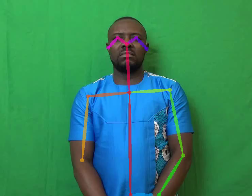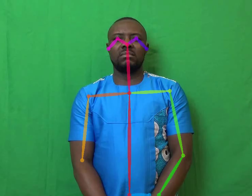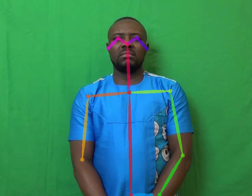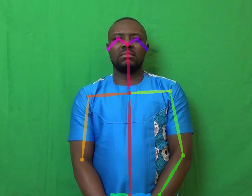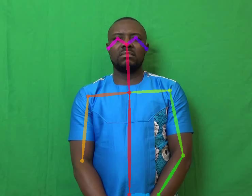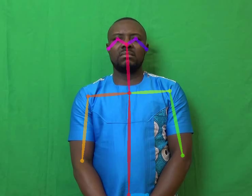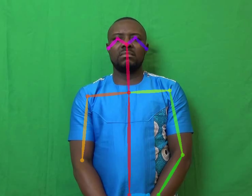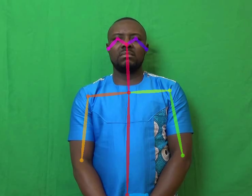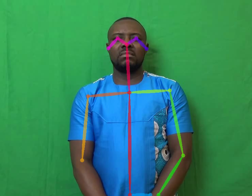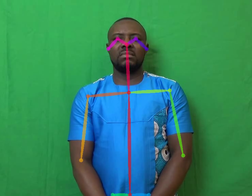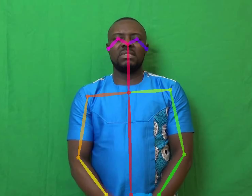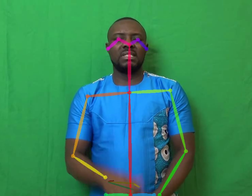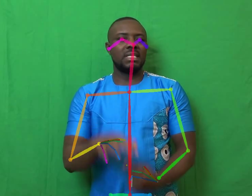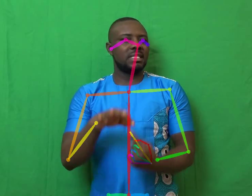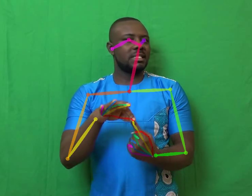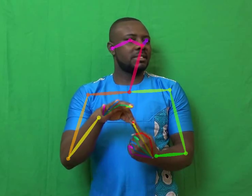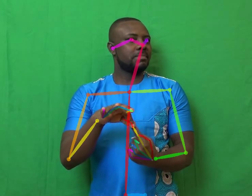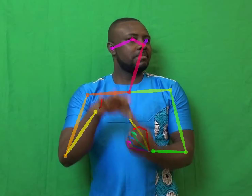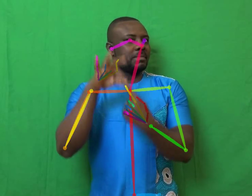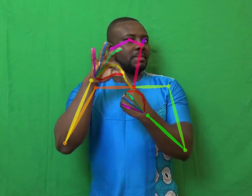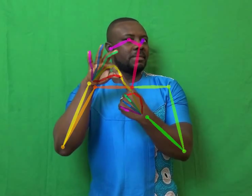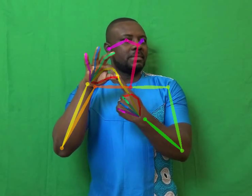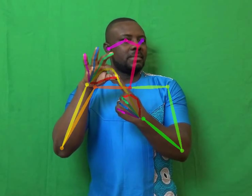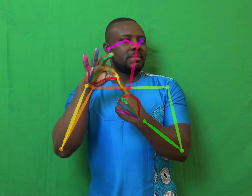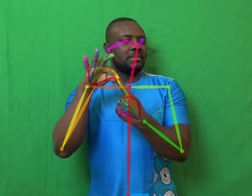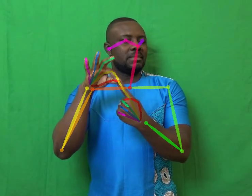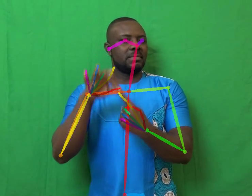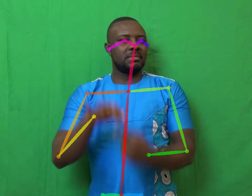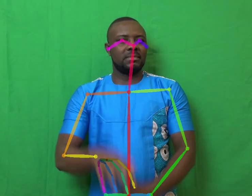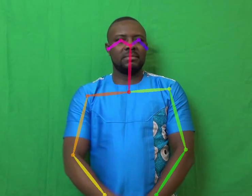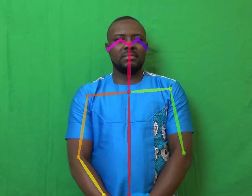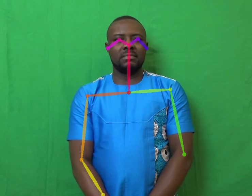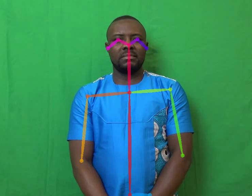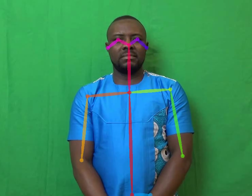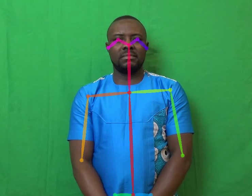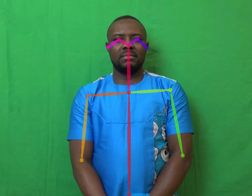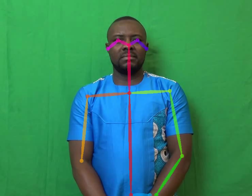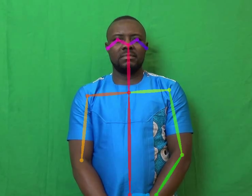special